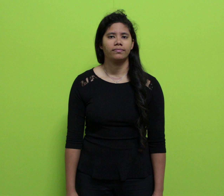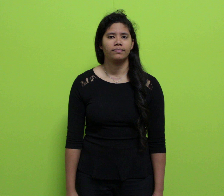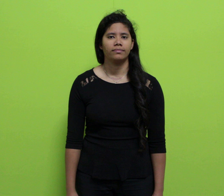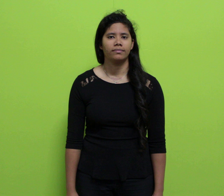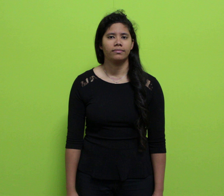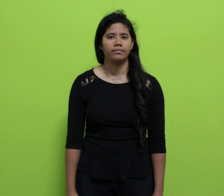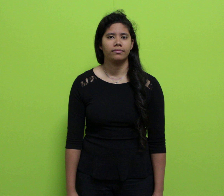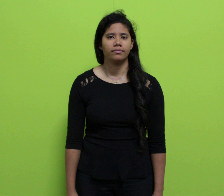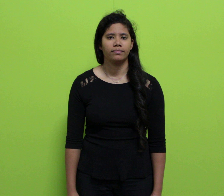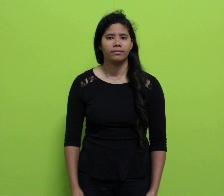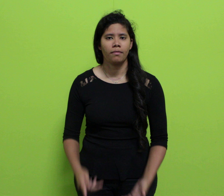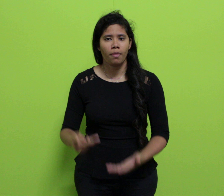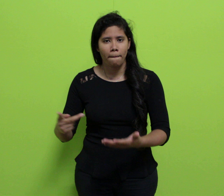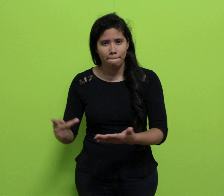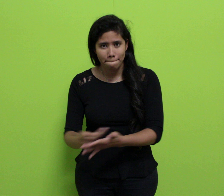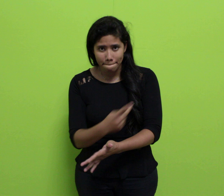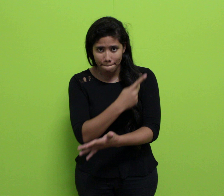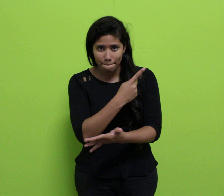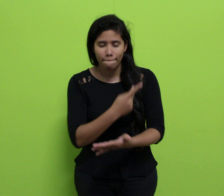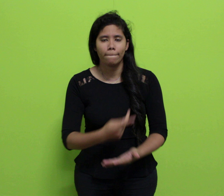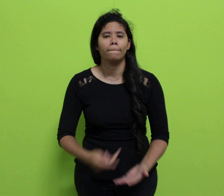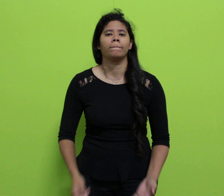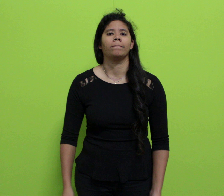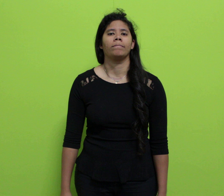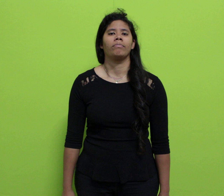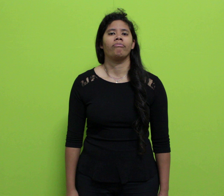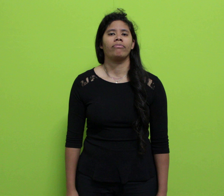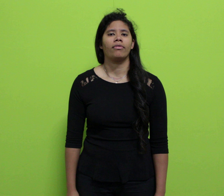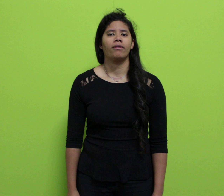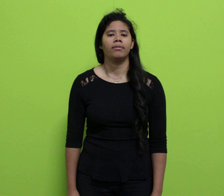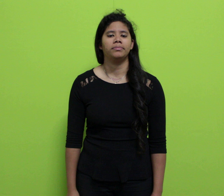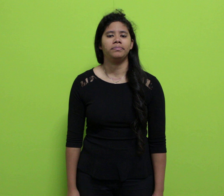acontecer